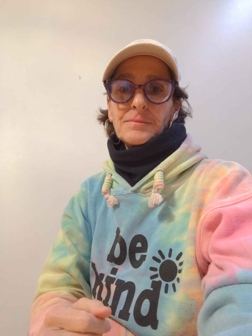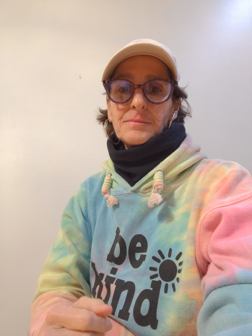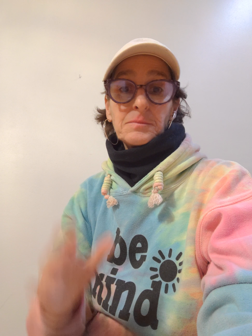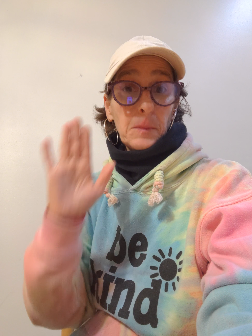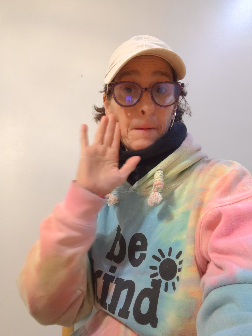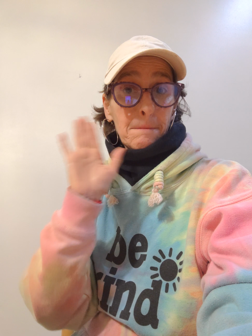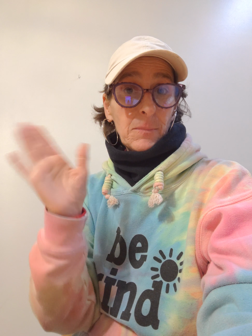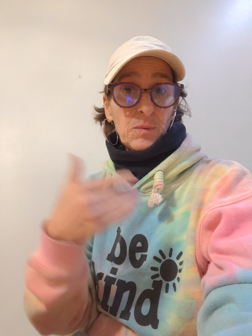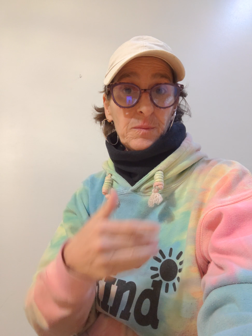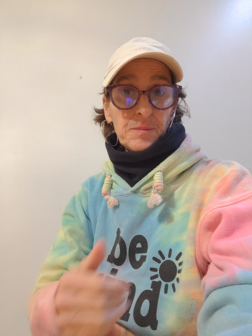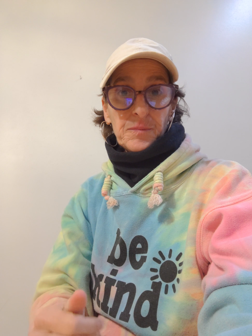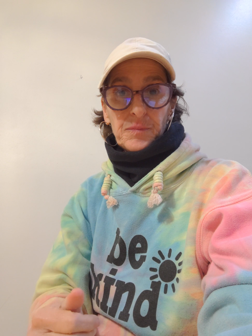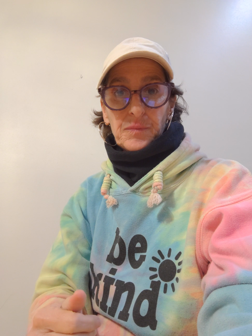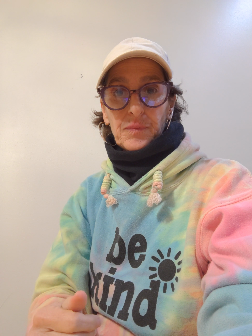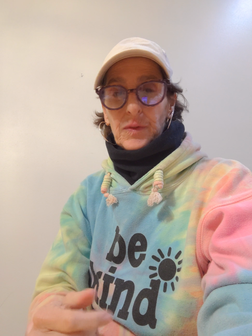bedroom